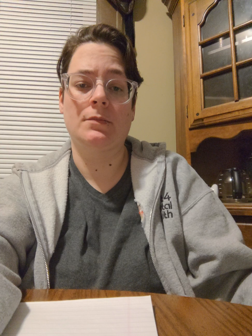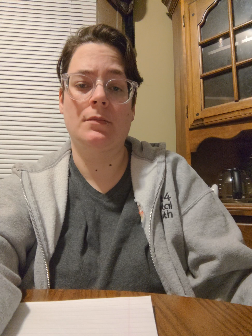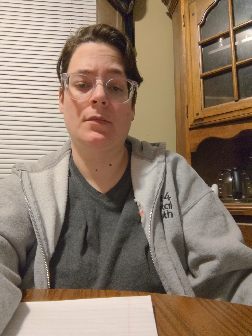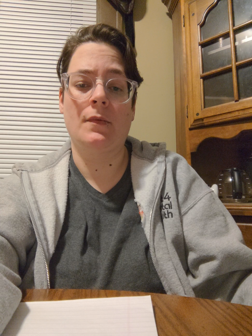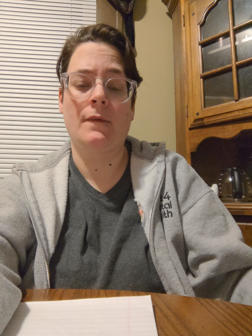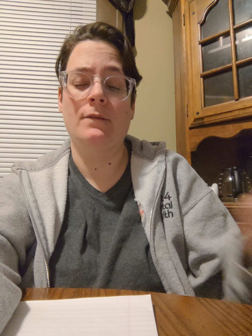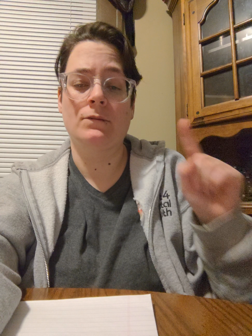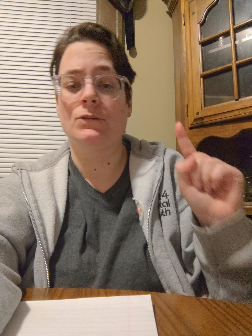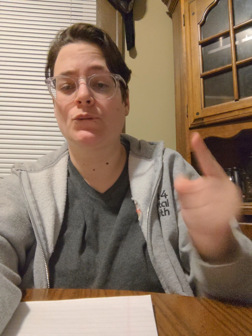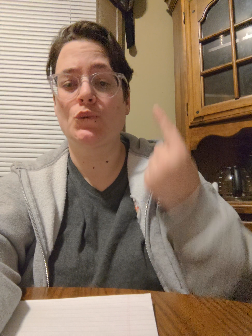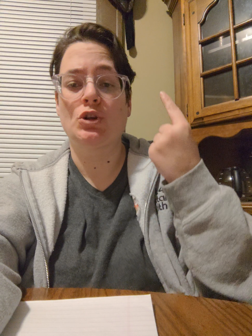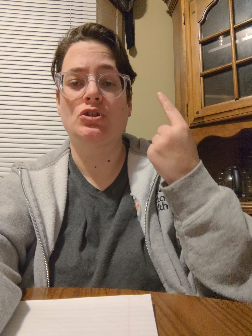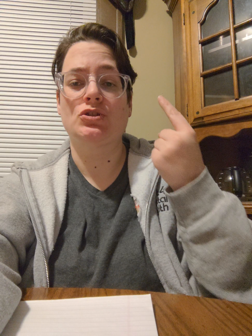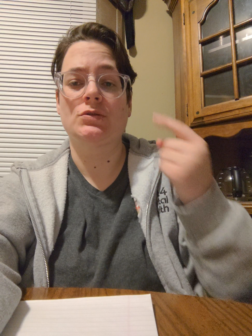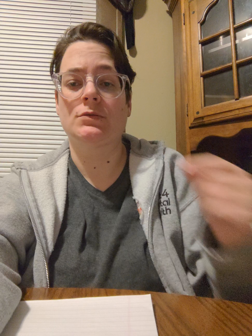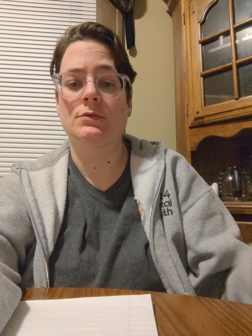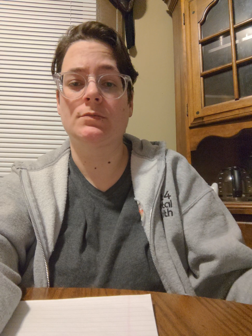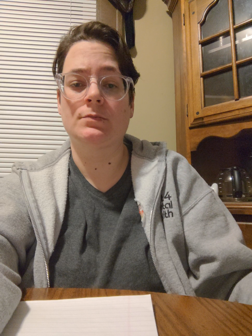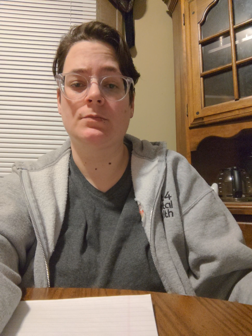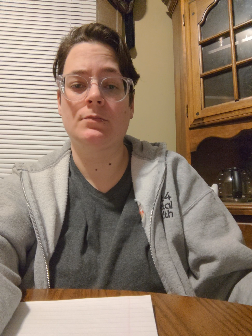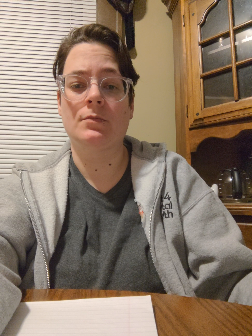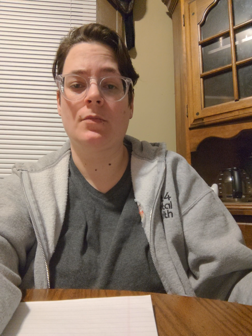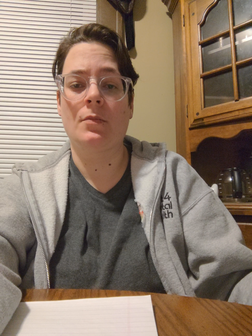first